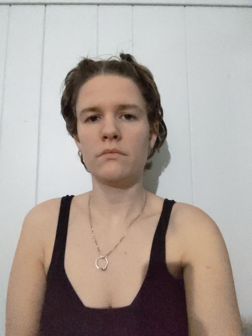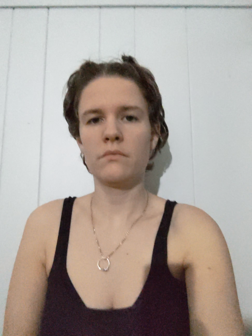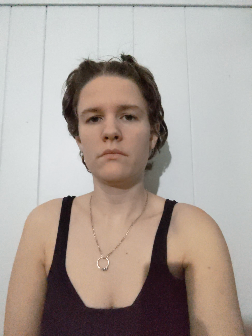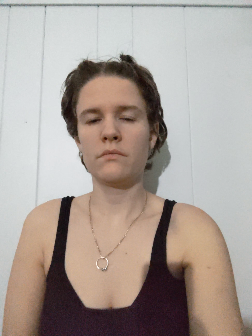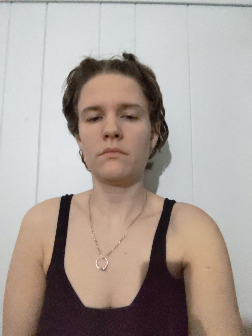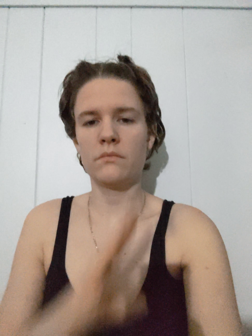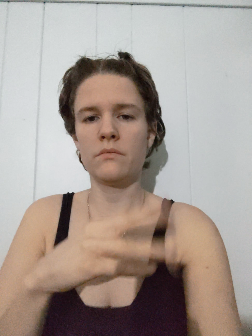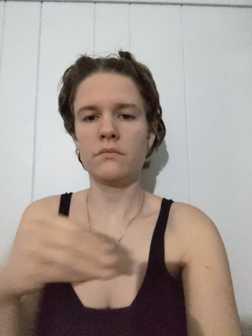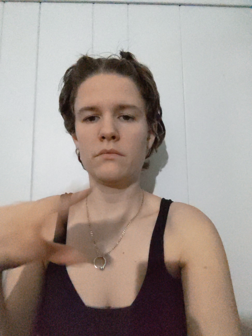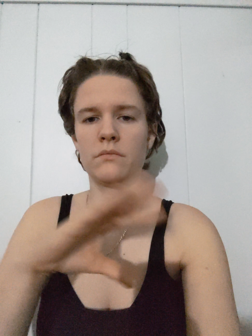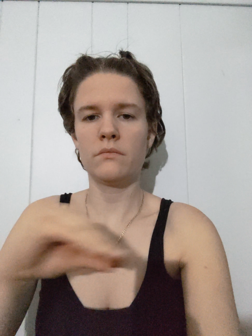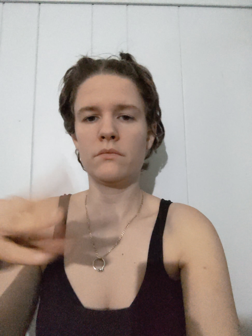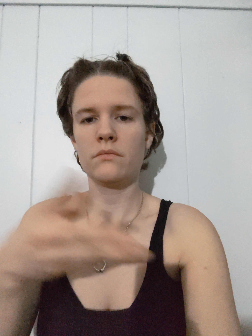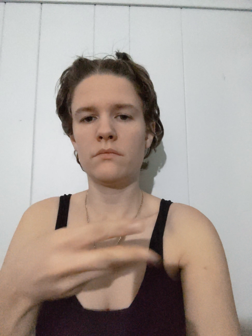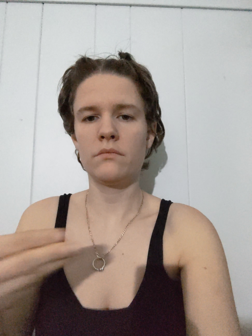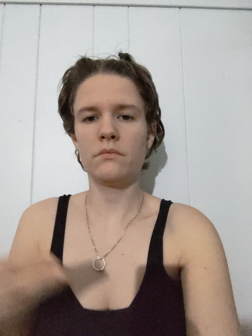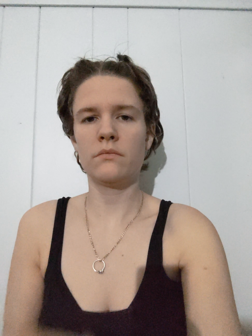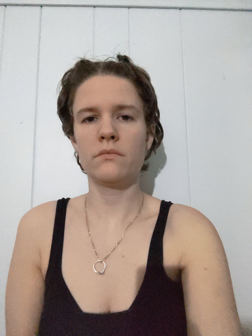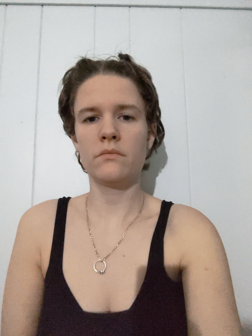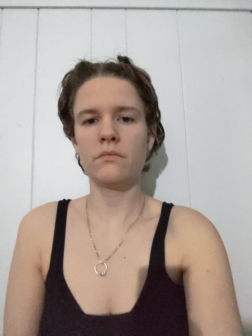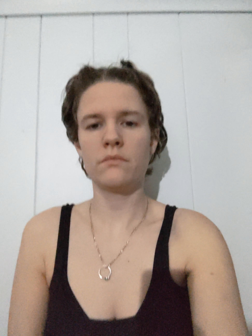story